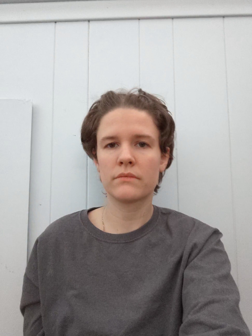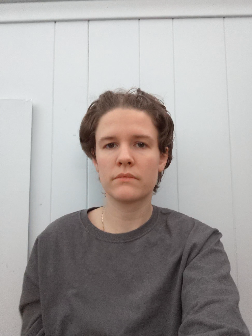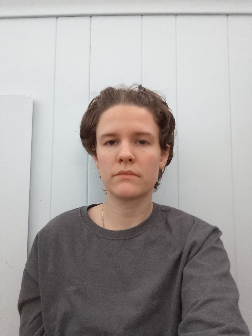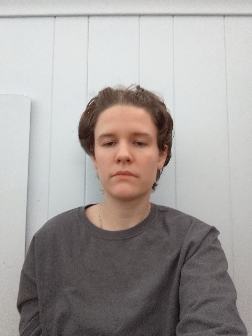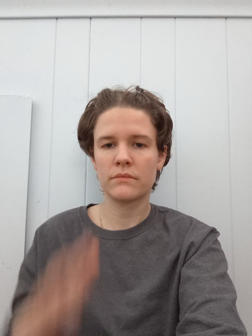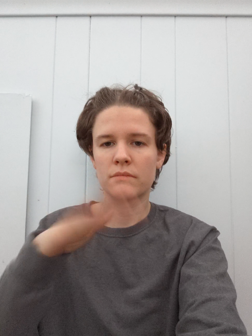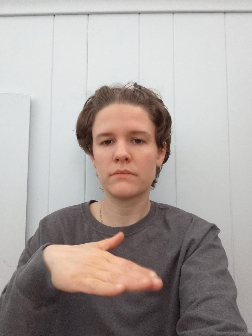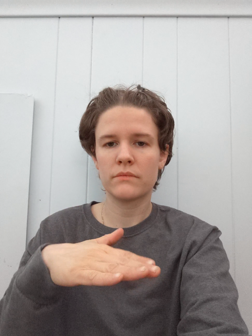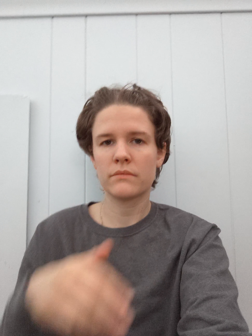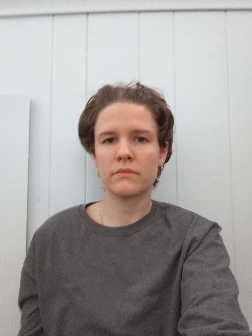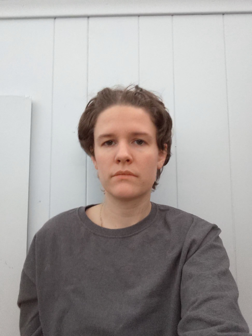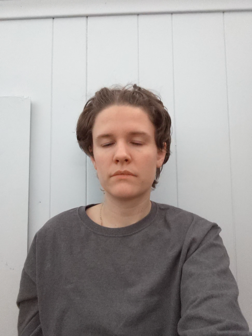on